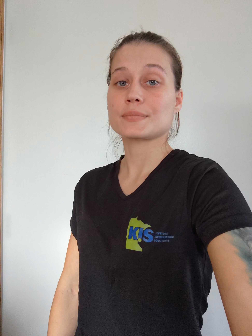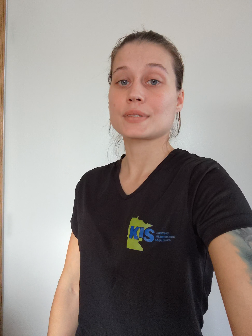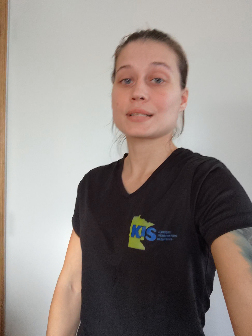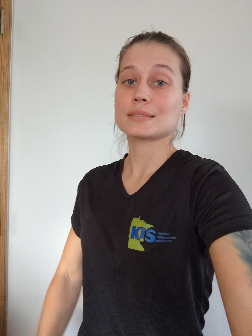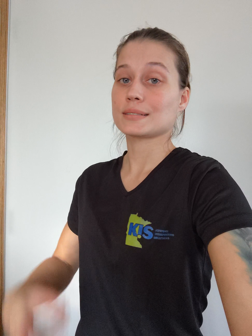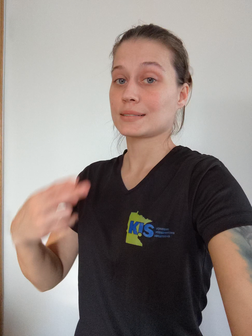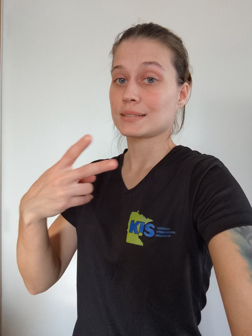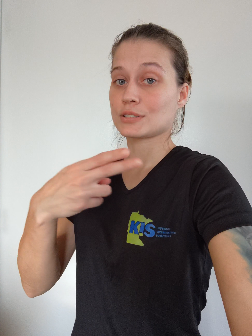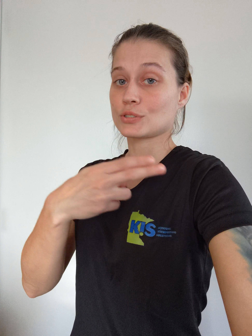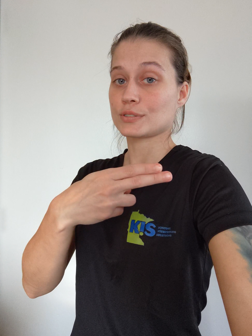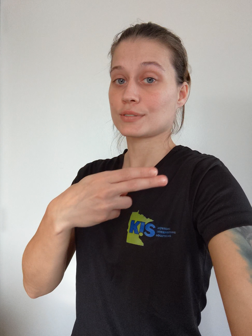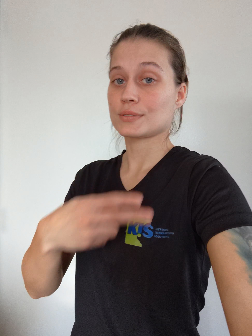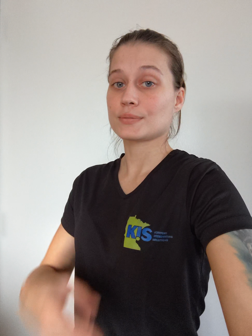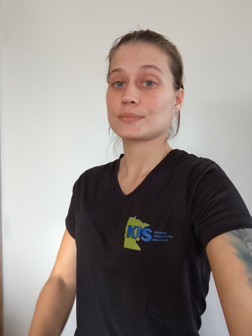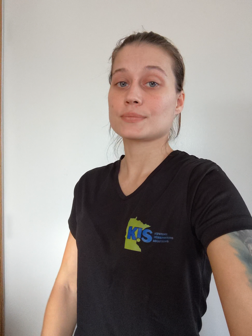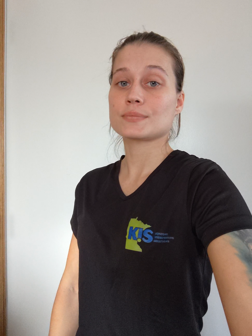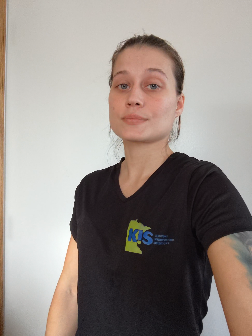scissors